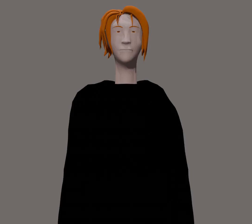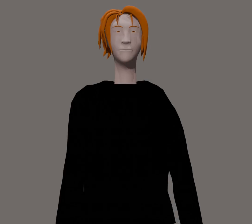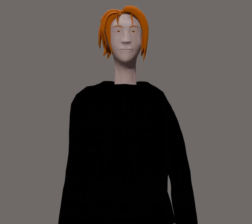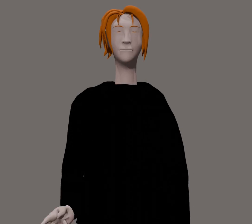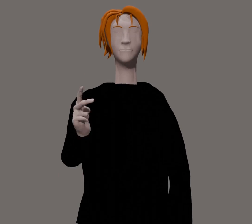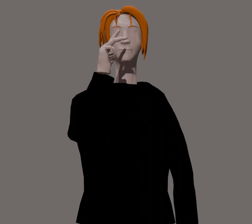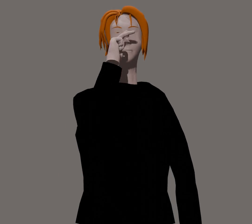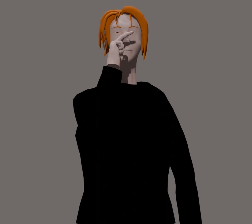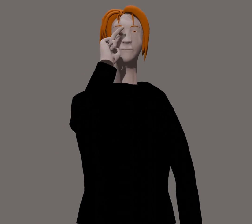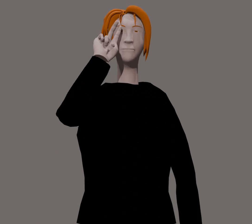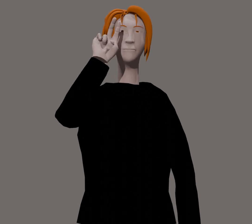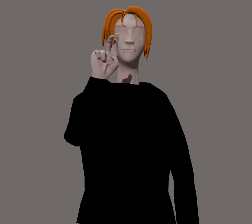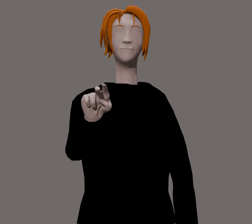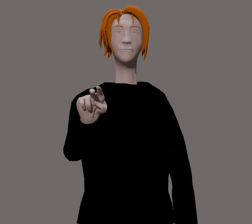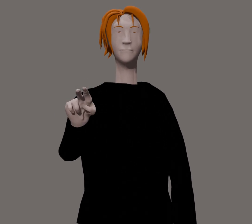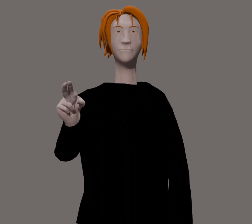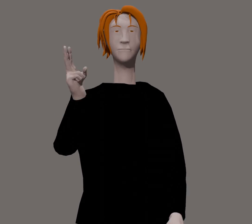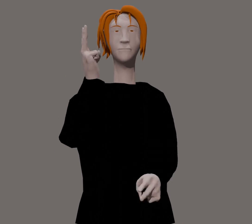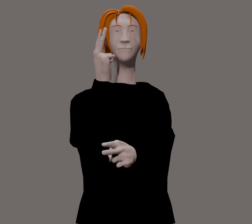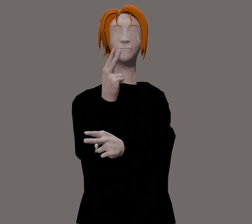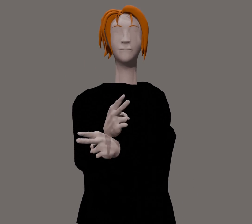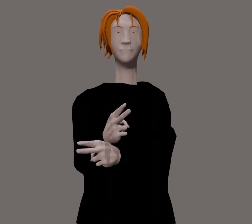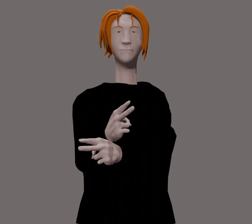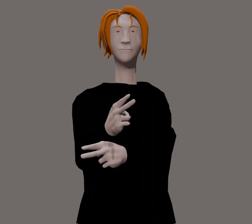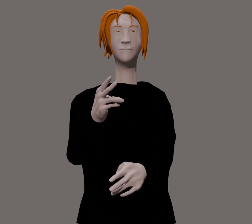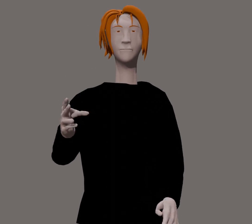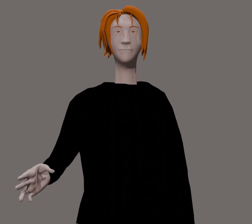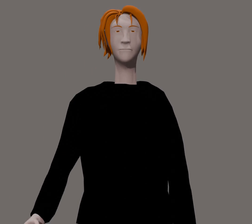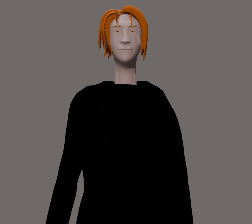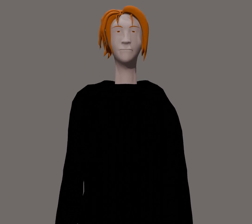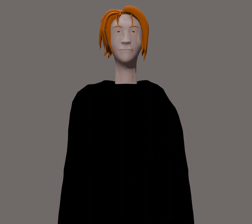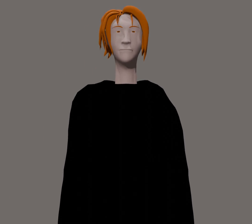Caution